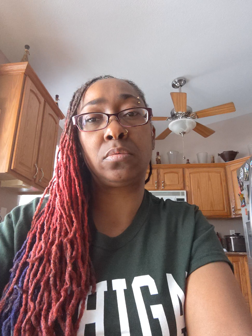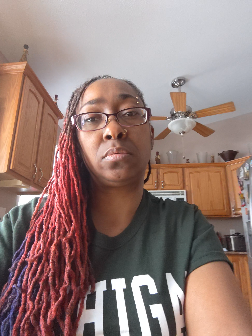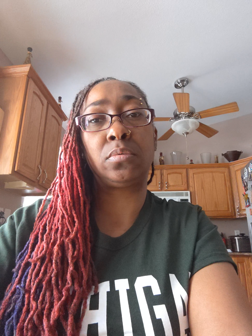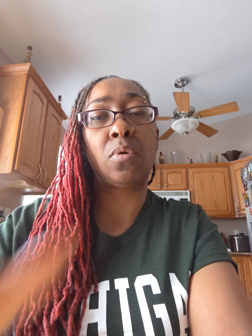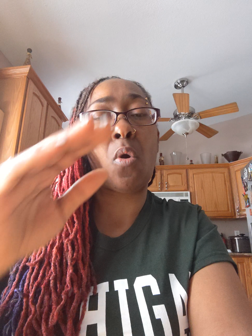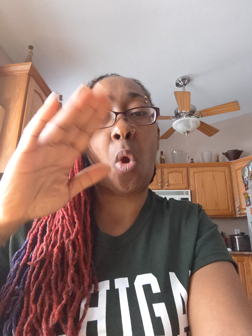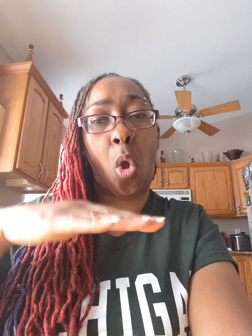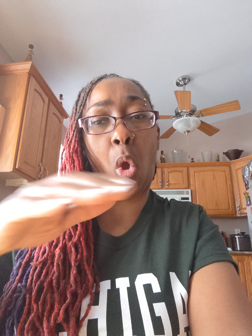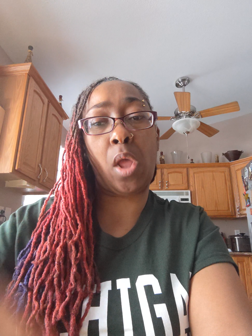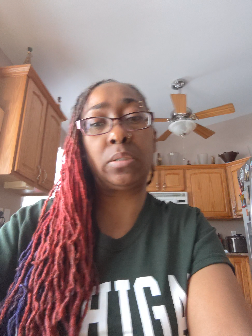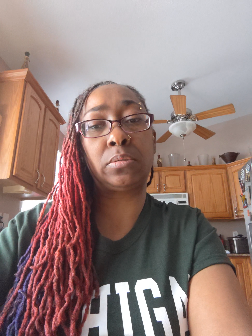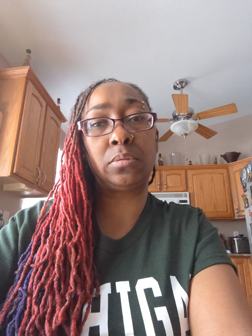on